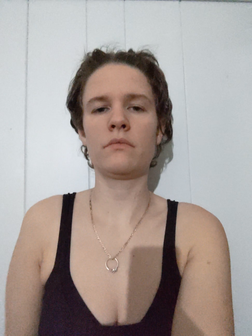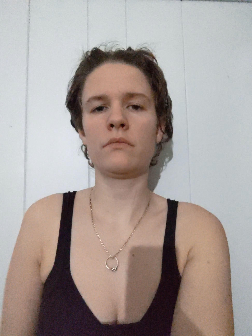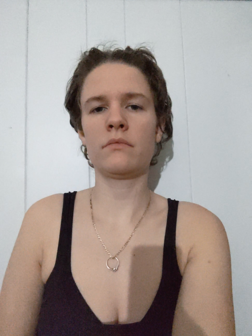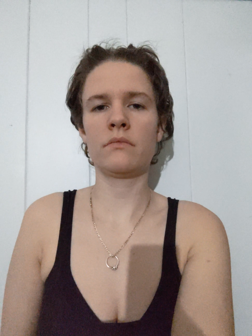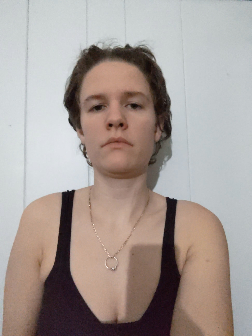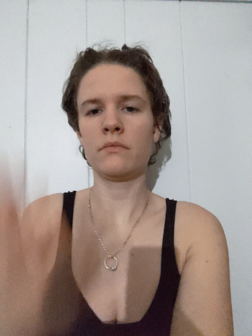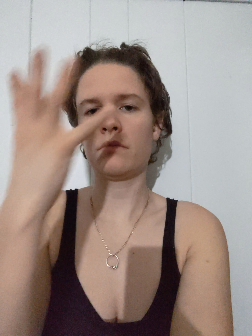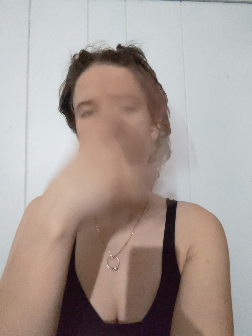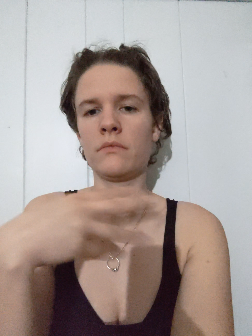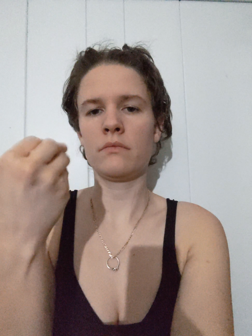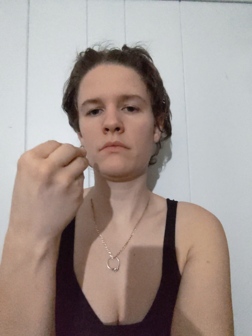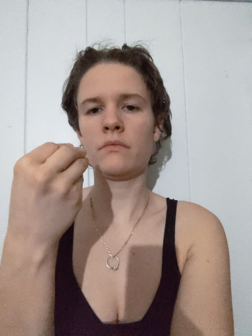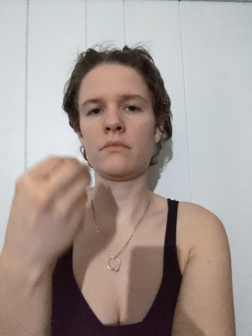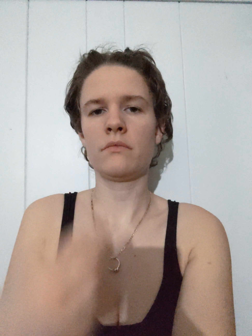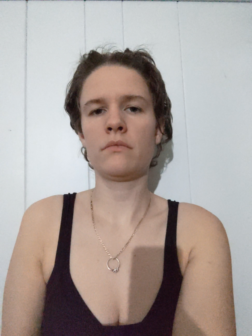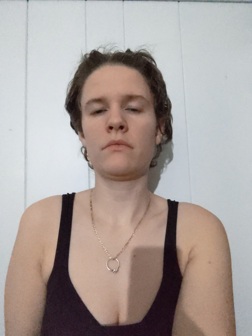pretty